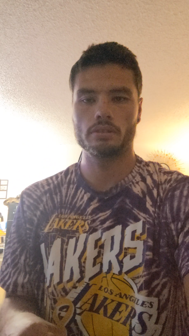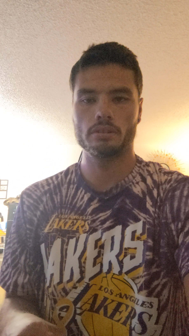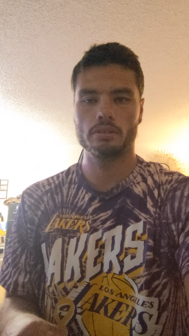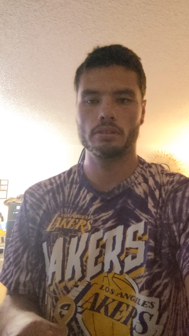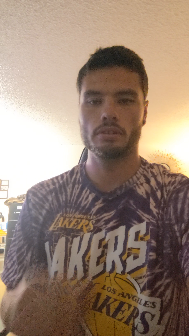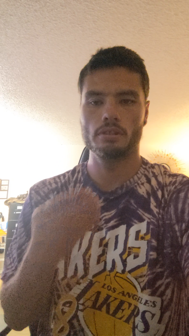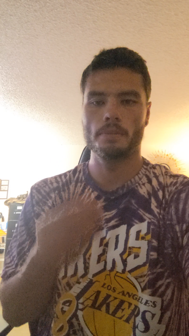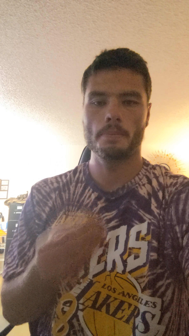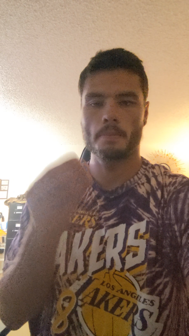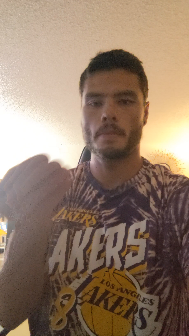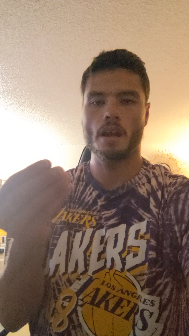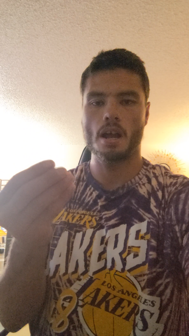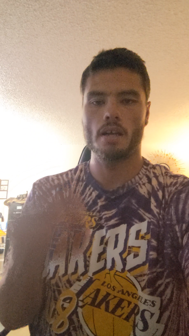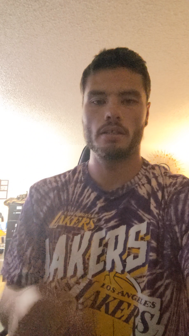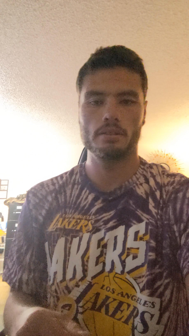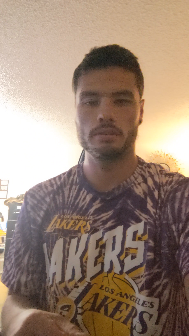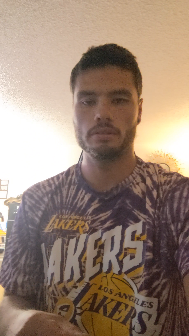buy